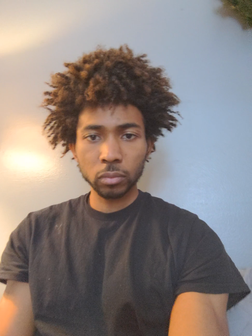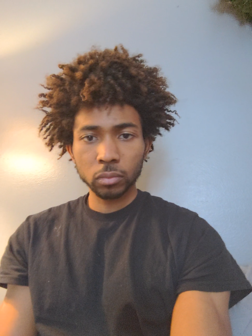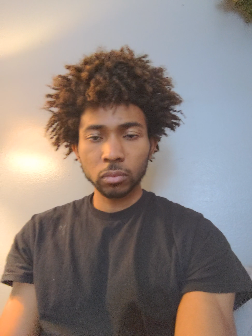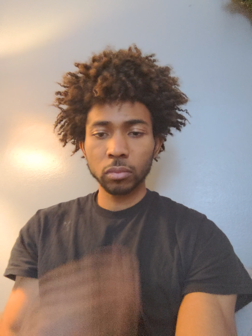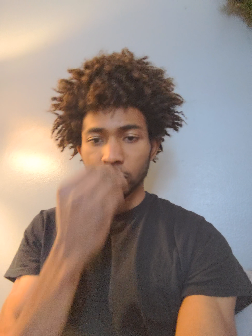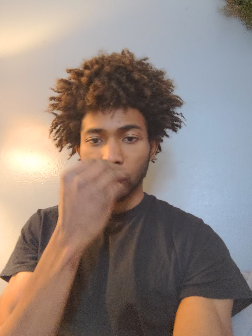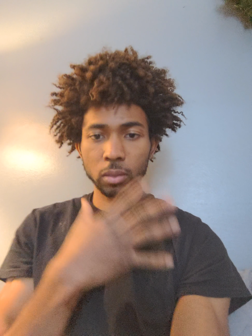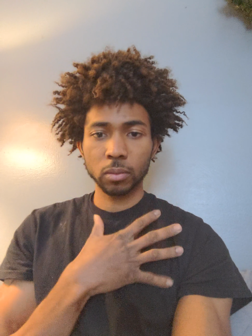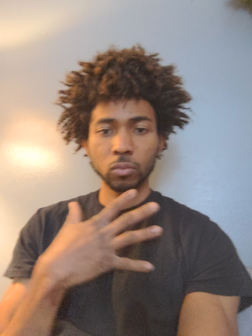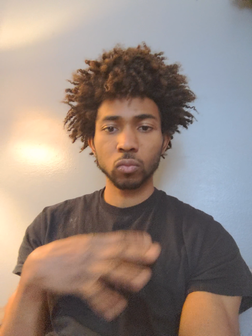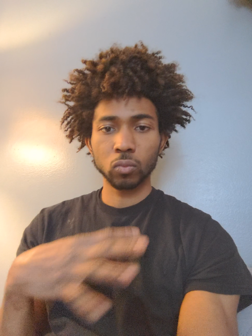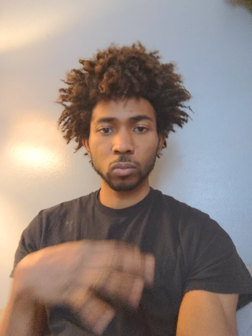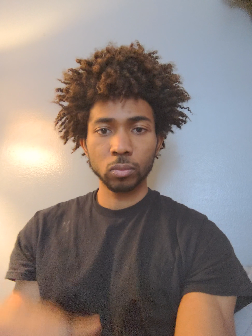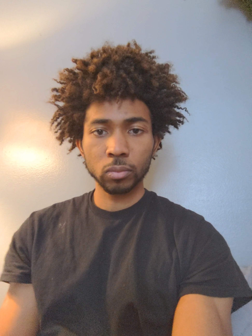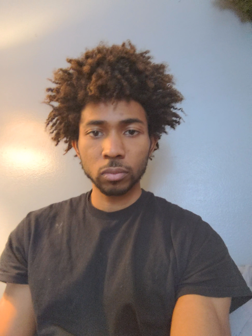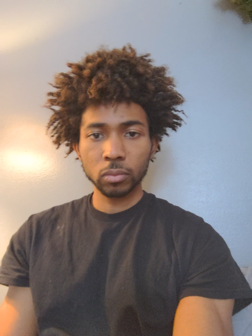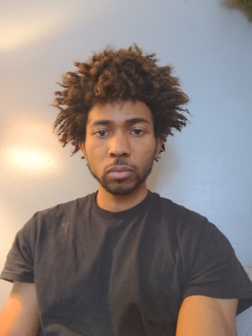pajamas